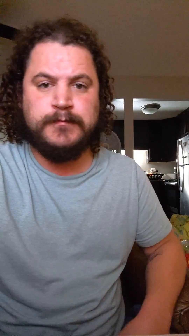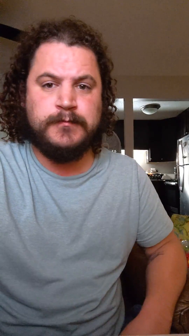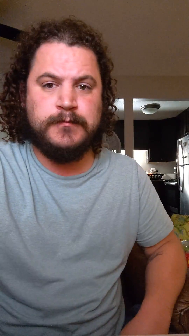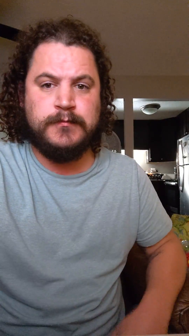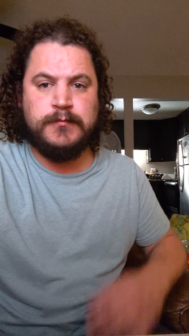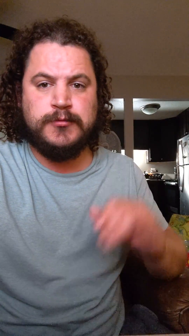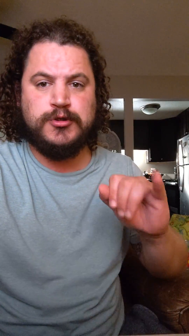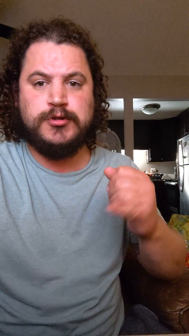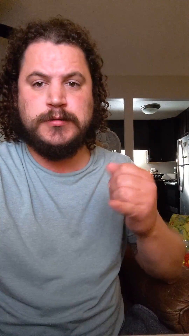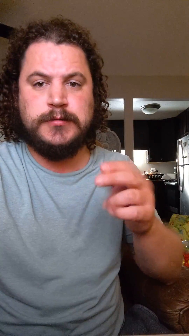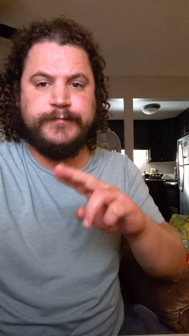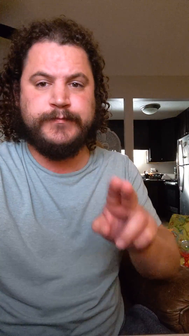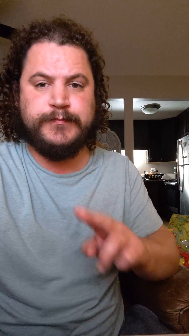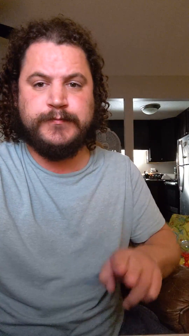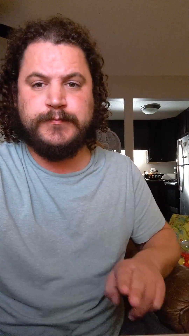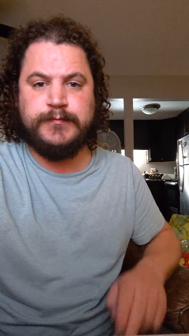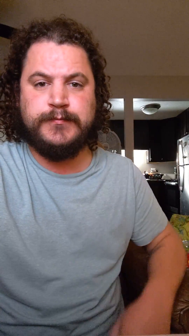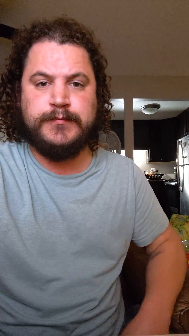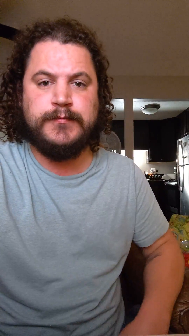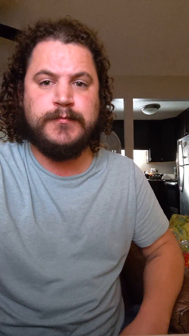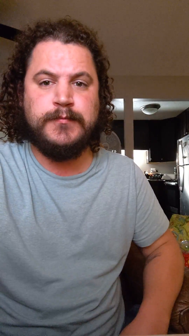jelly